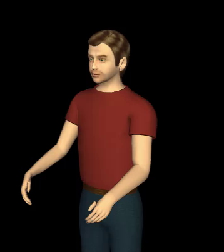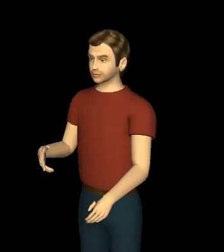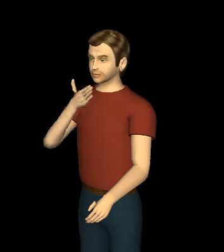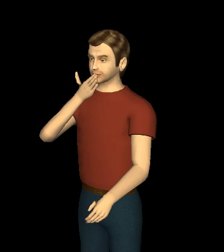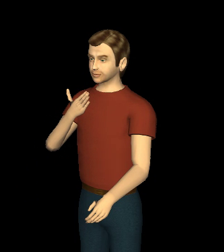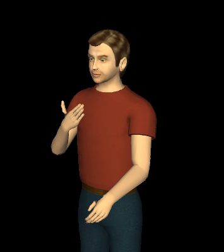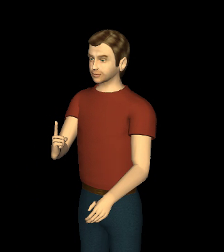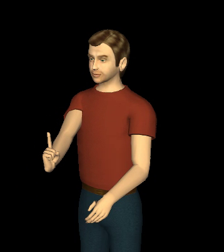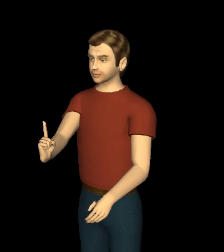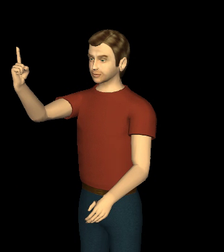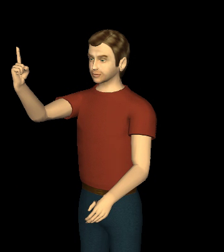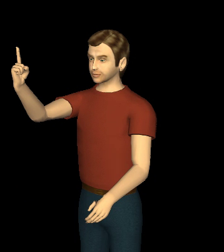الحمدلله